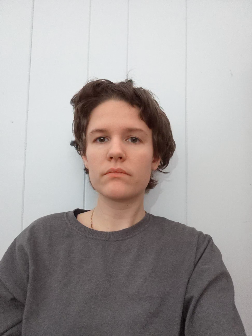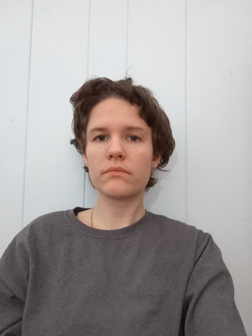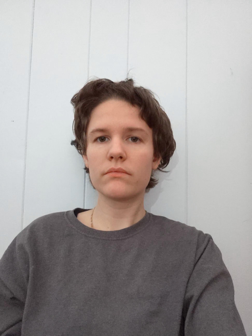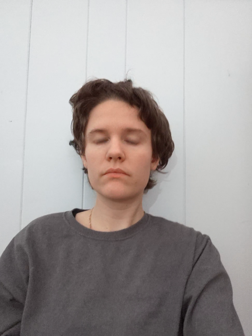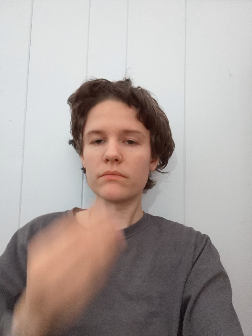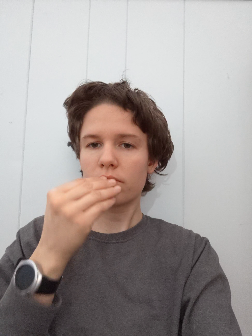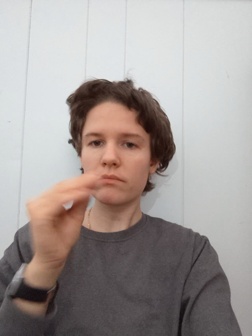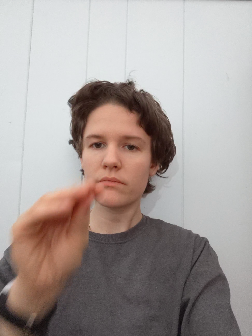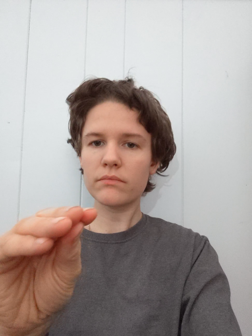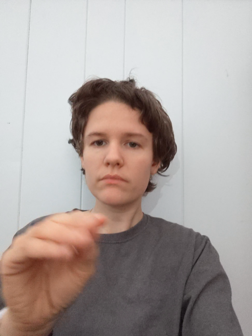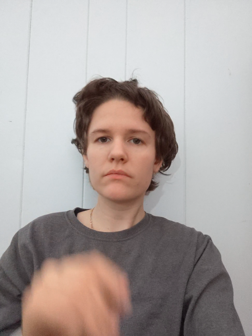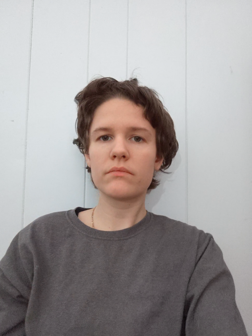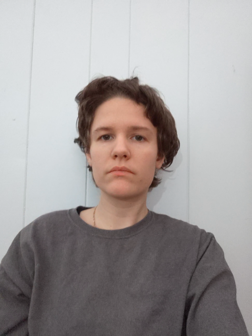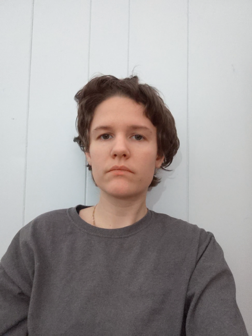kiss